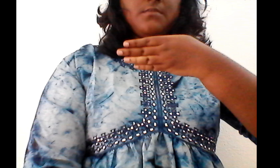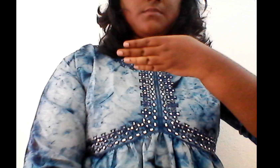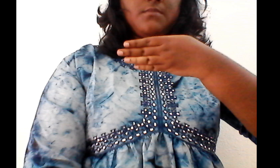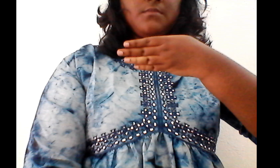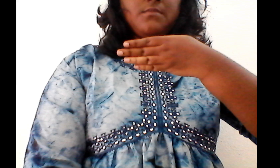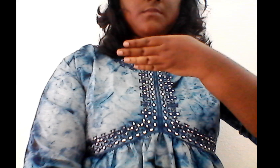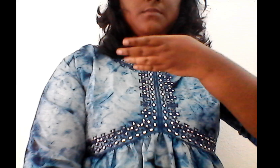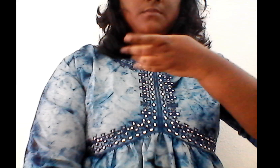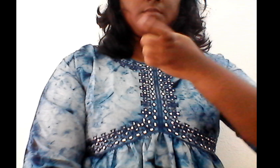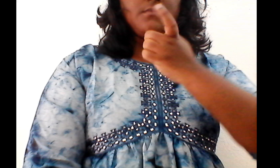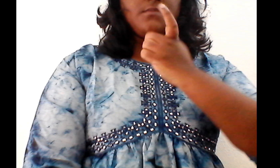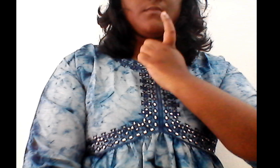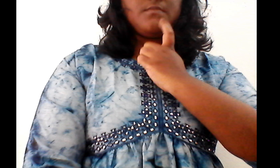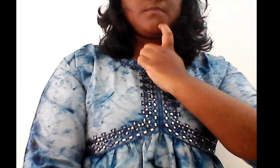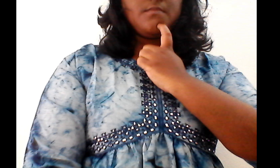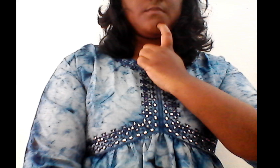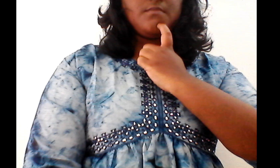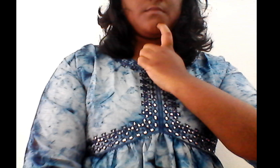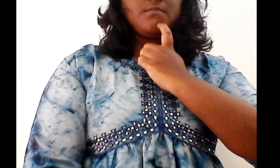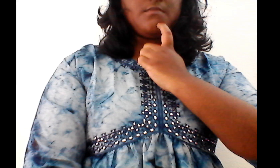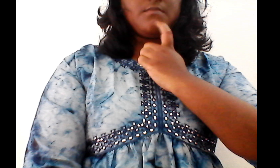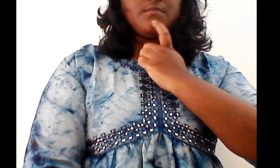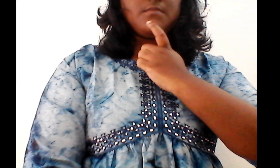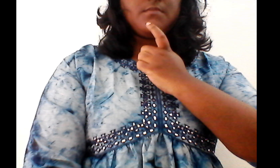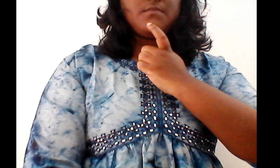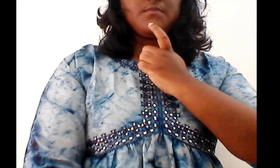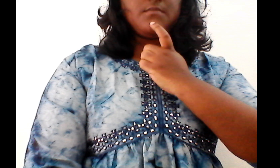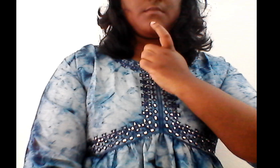അം